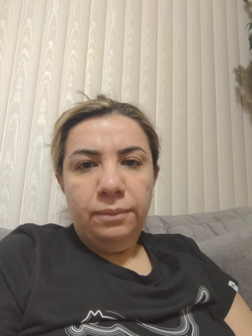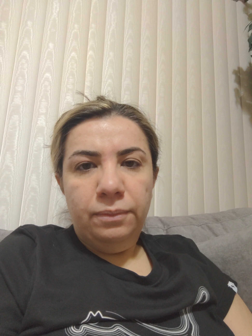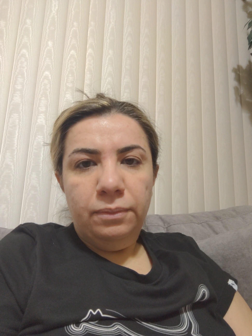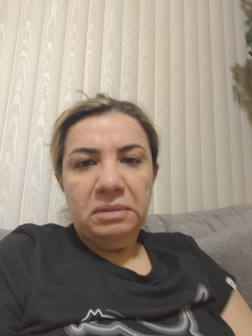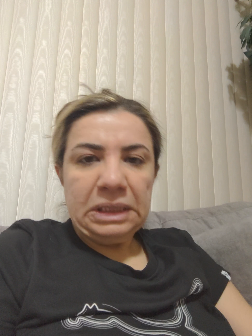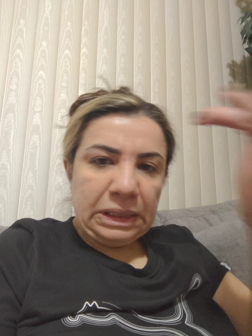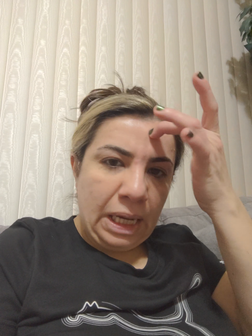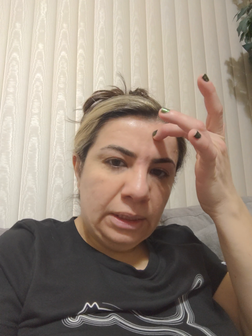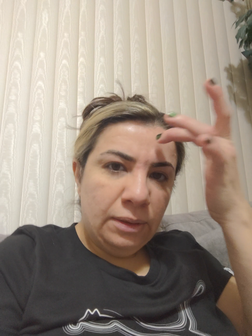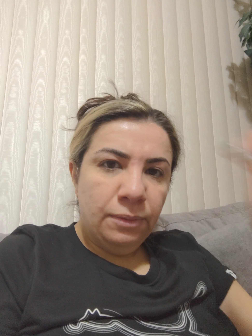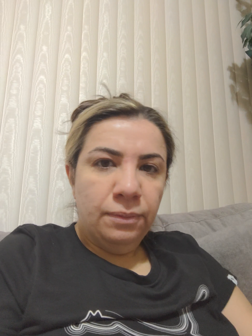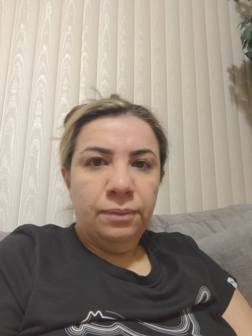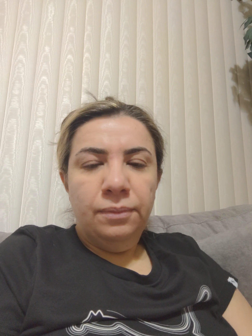sick